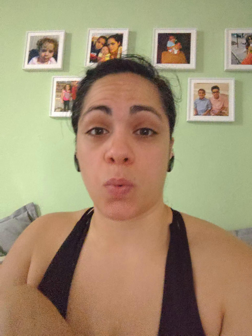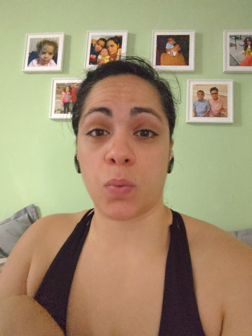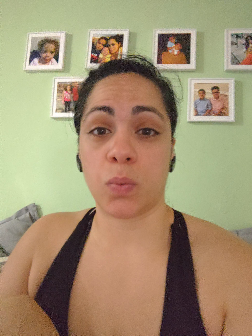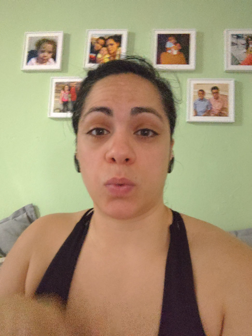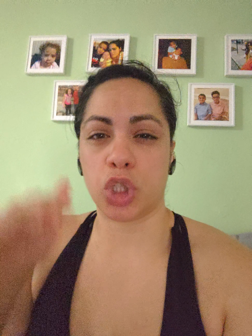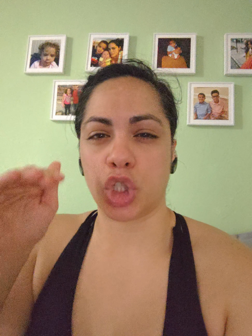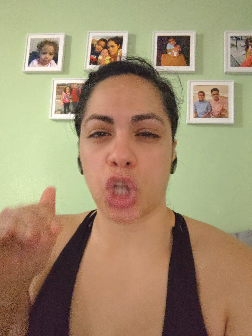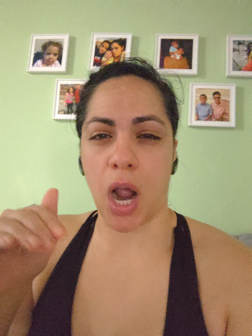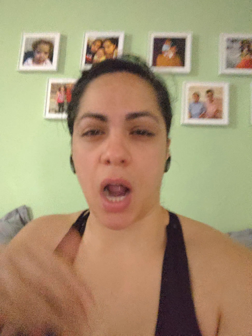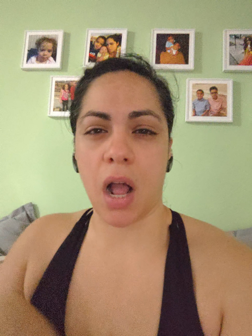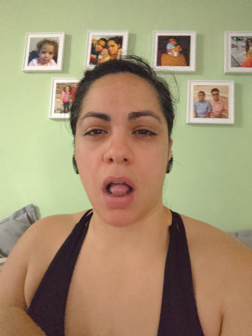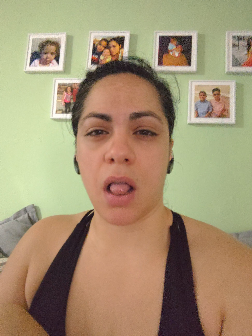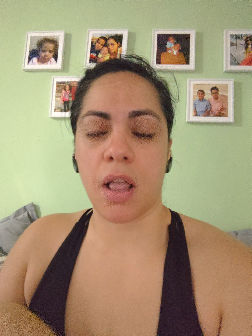child